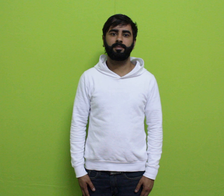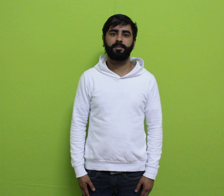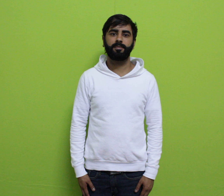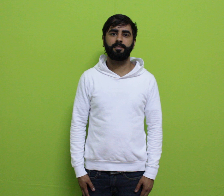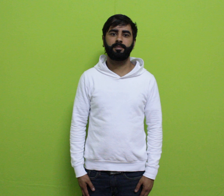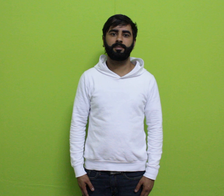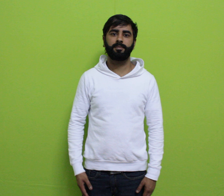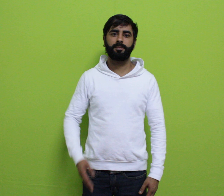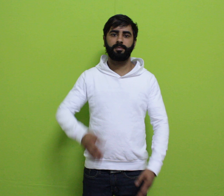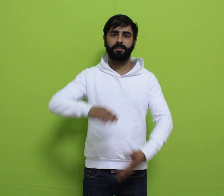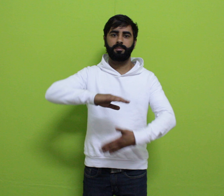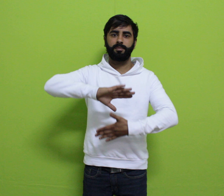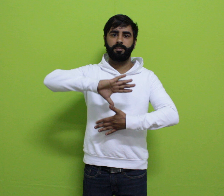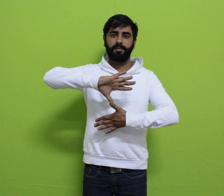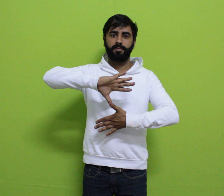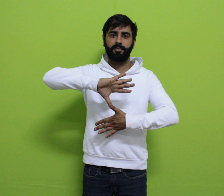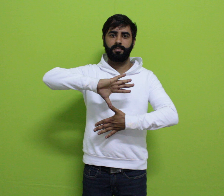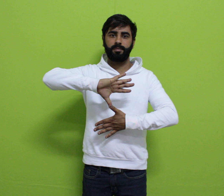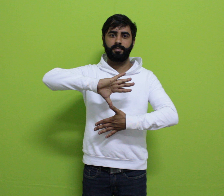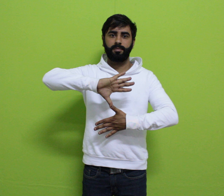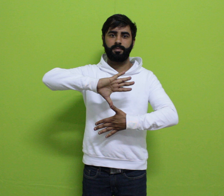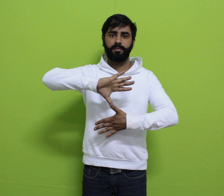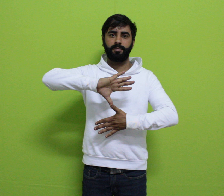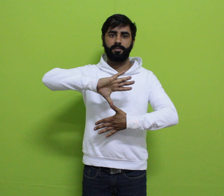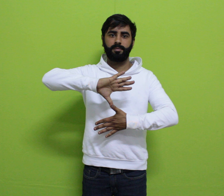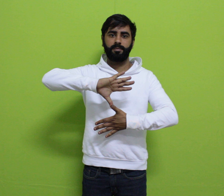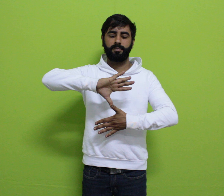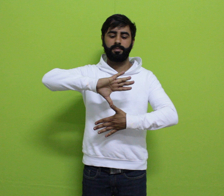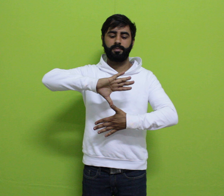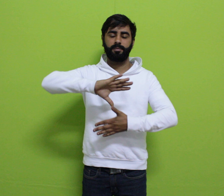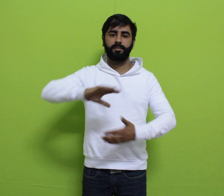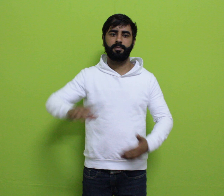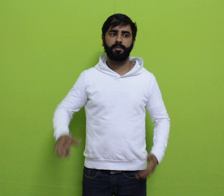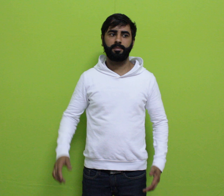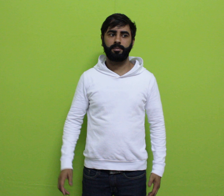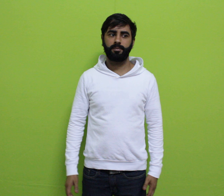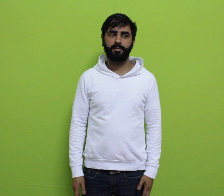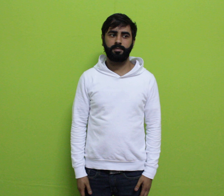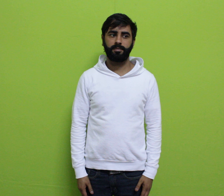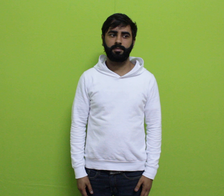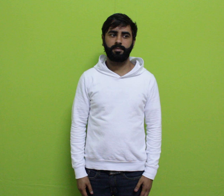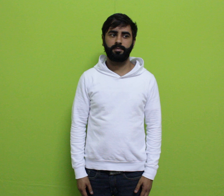América